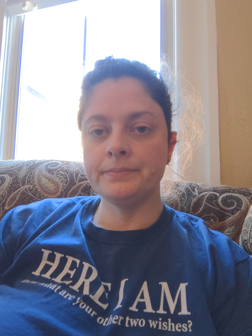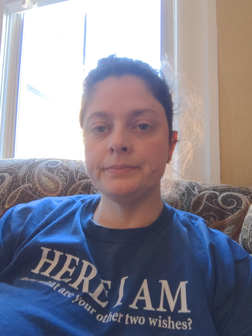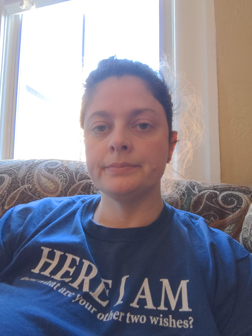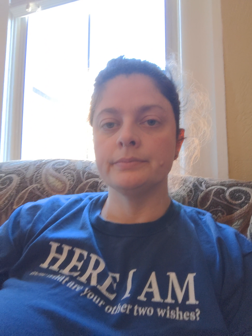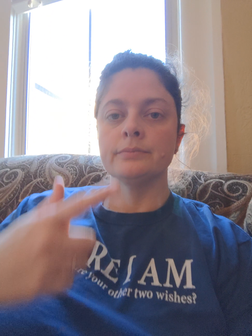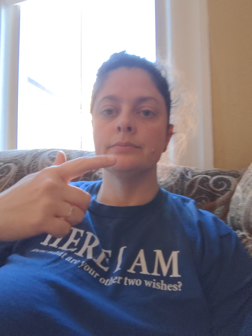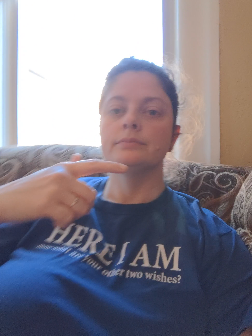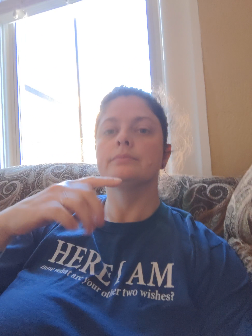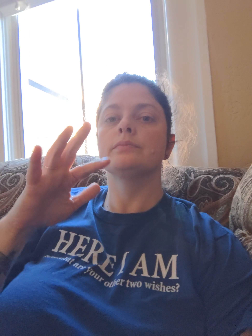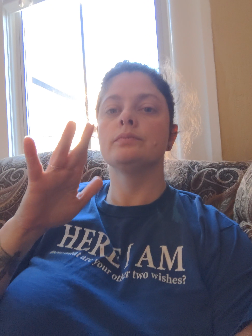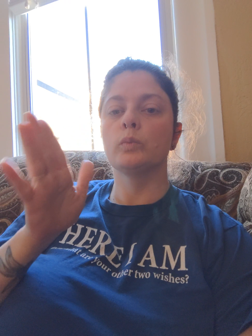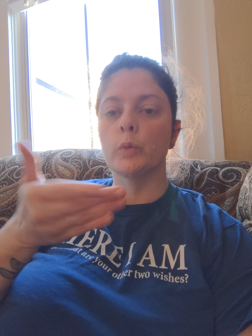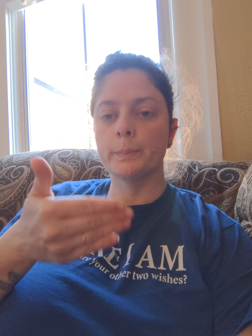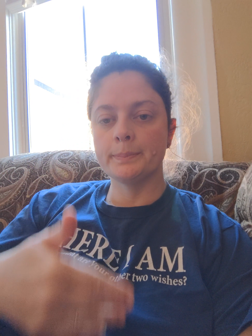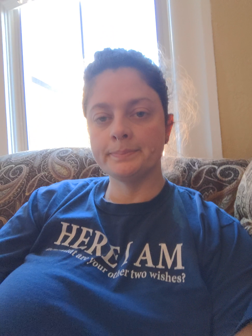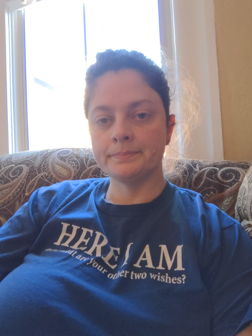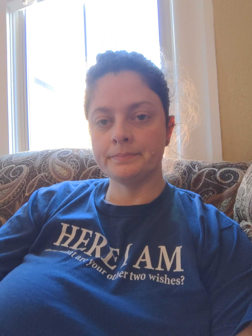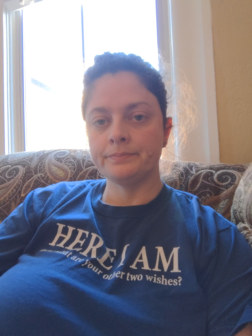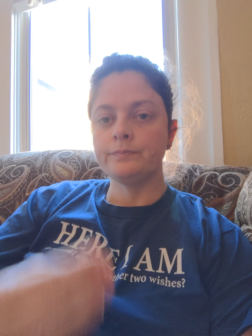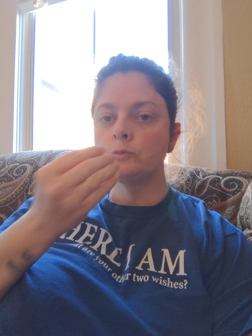room